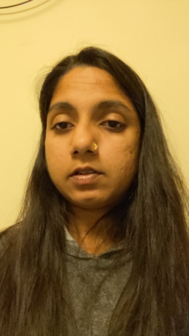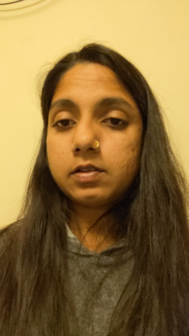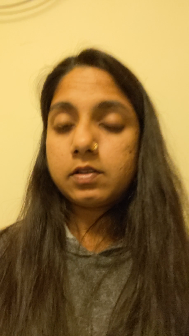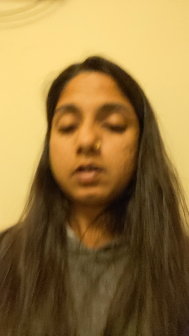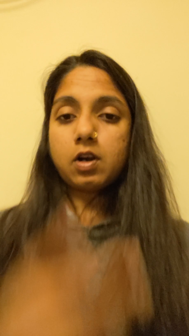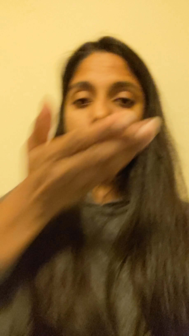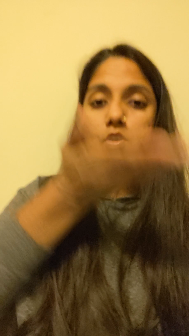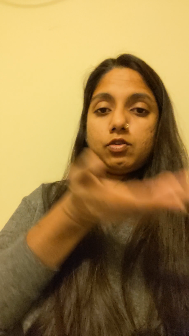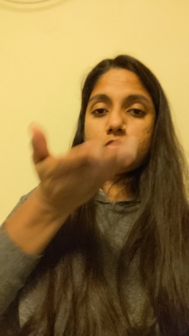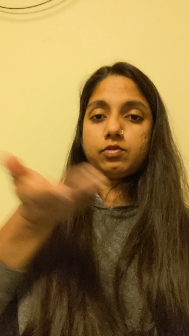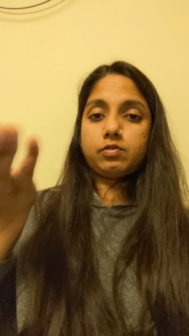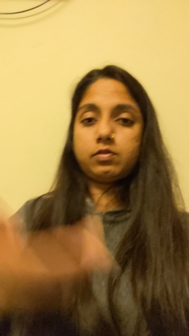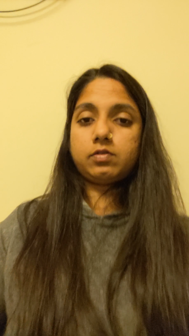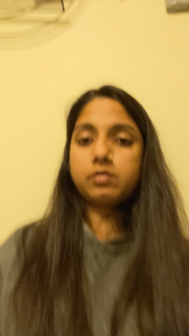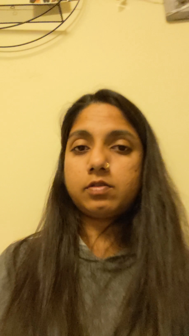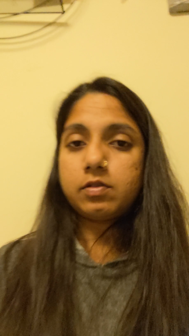carry